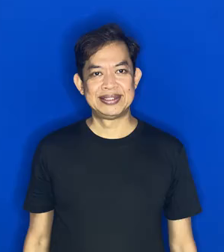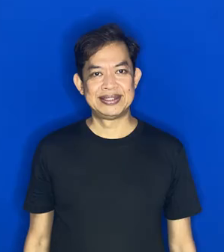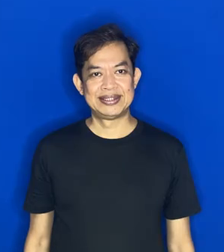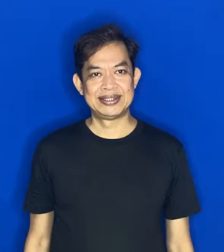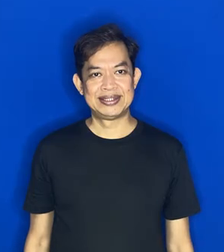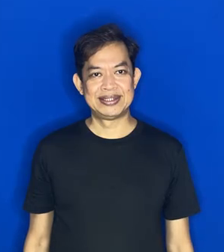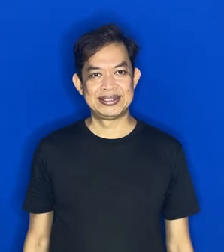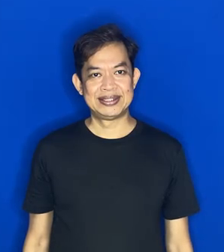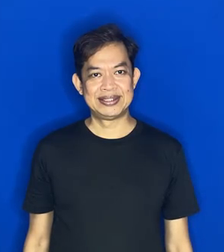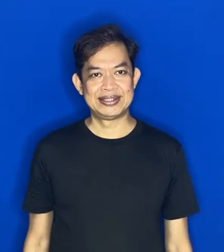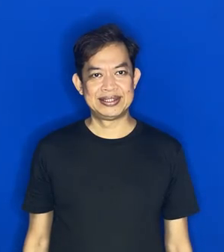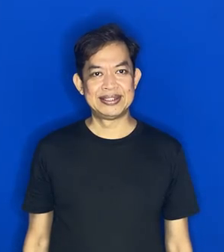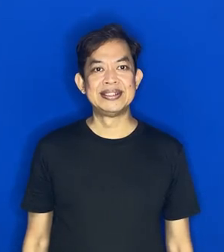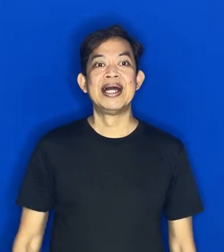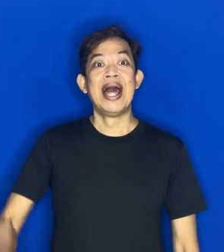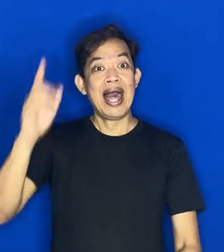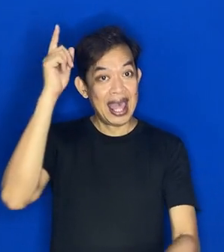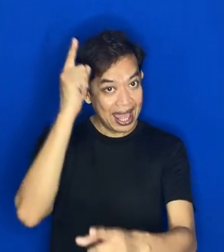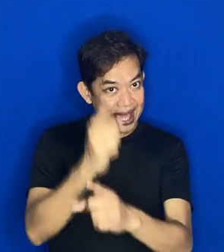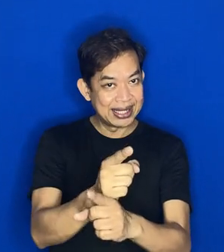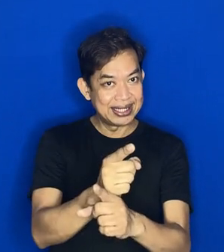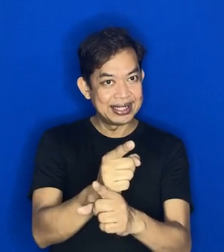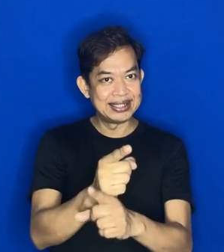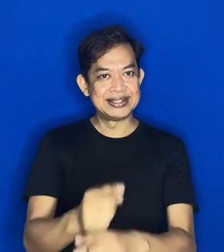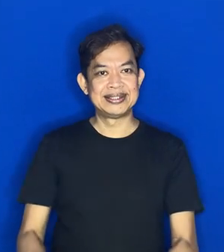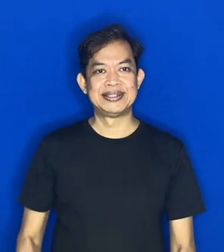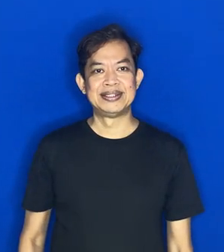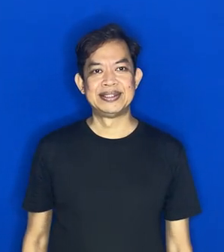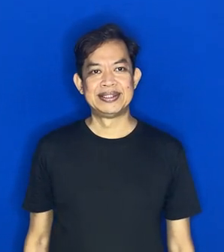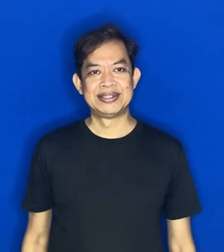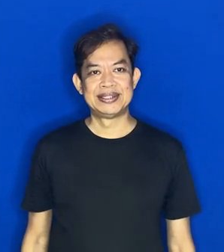correct